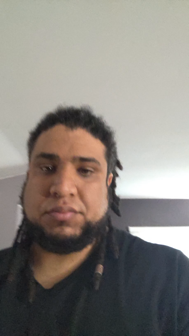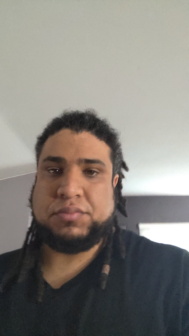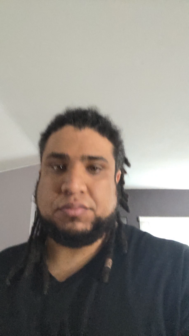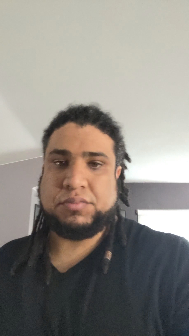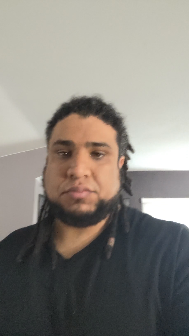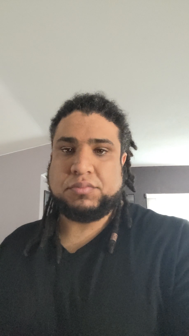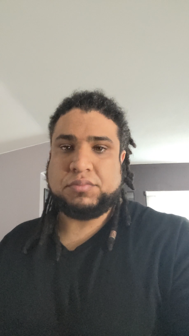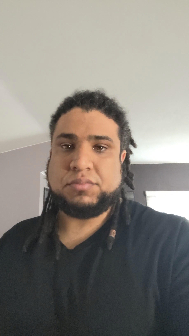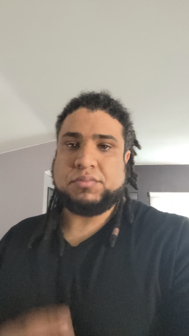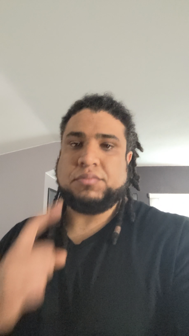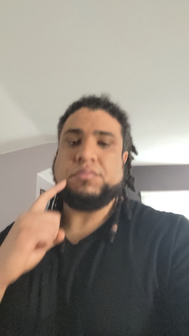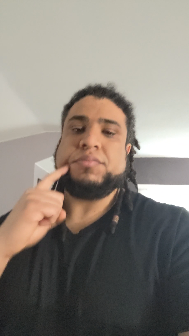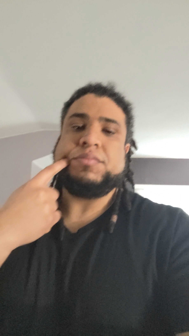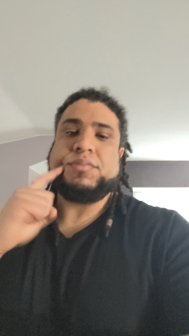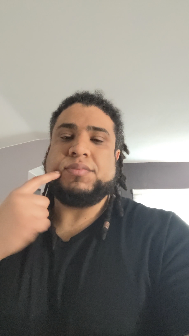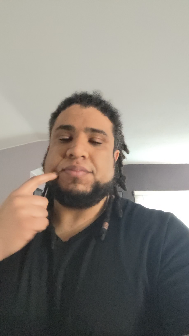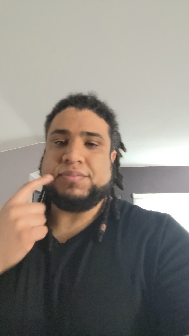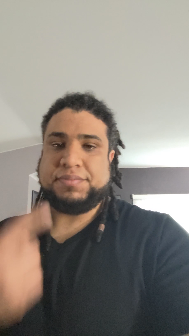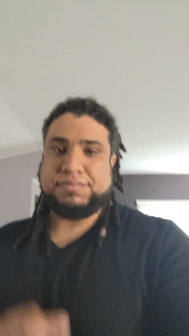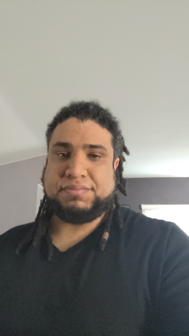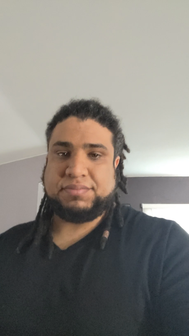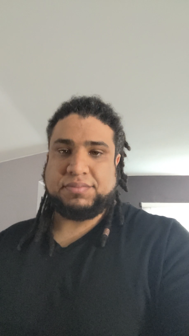candy